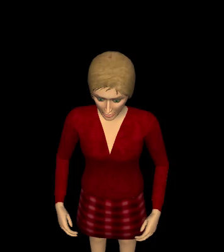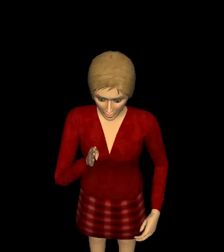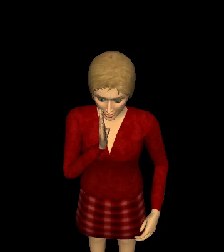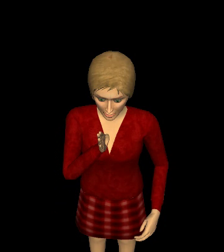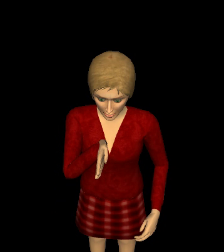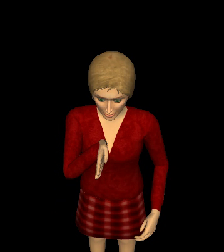اتجاه